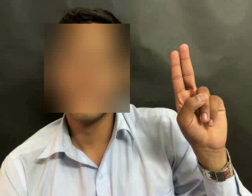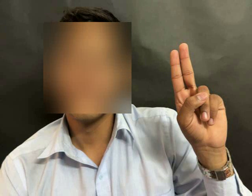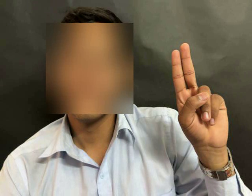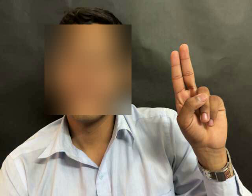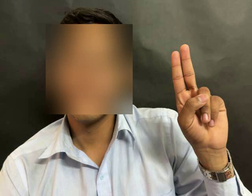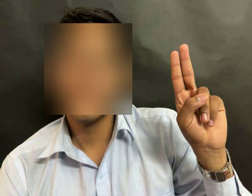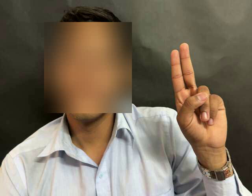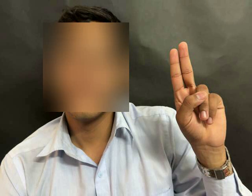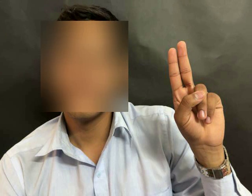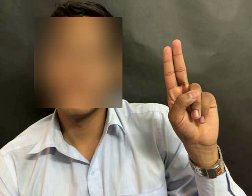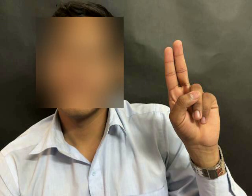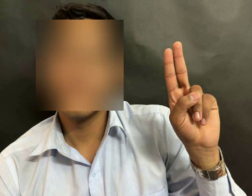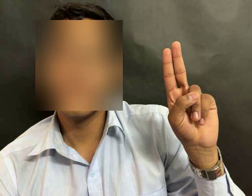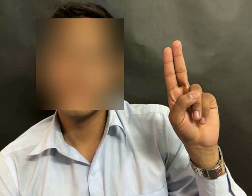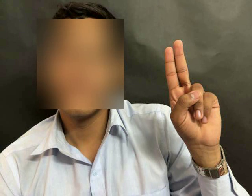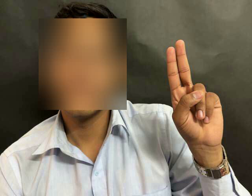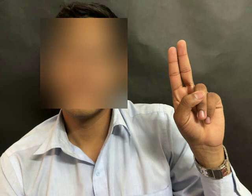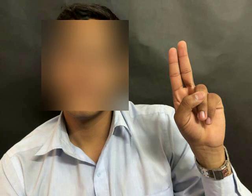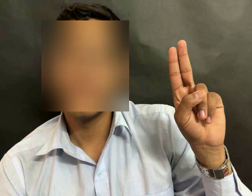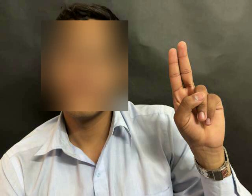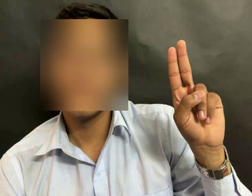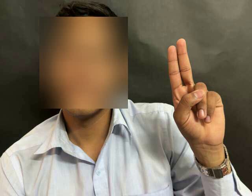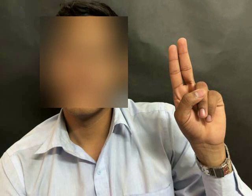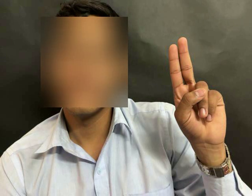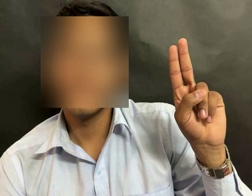U